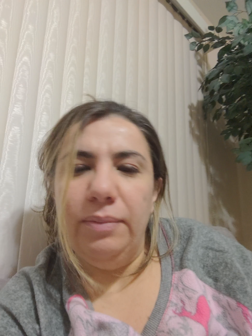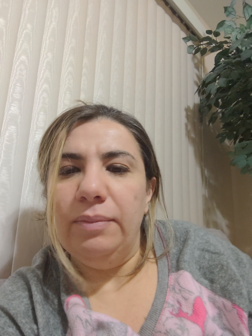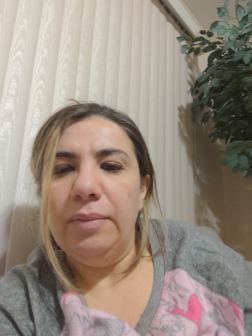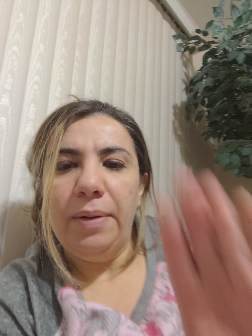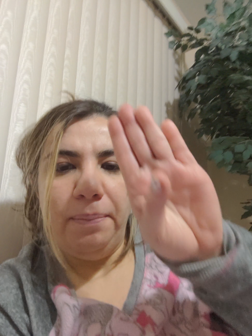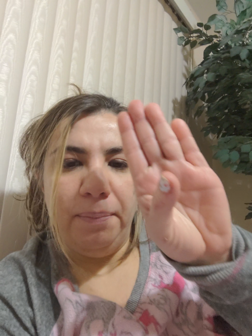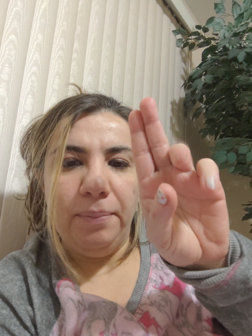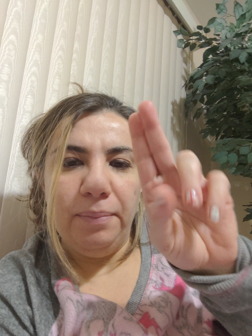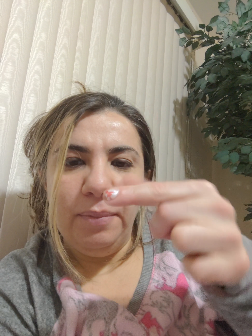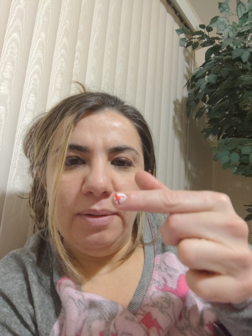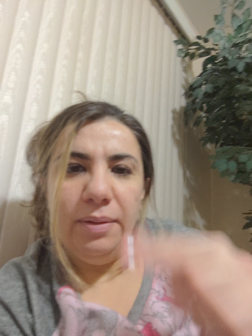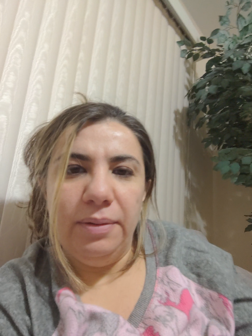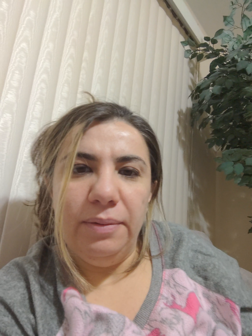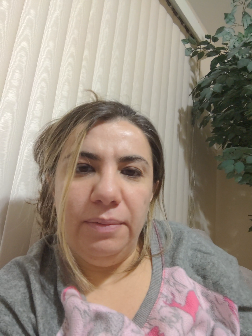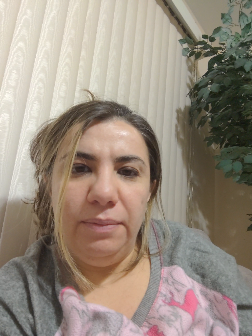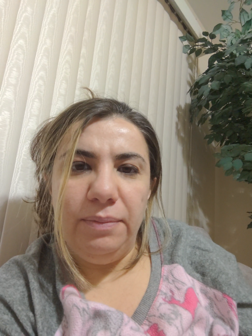bug